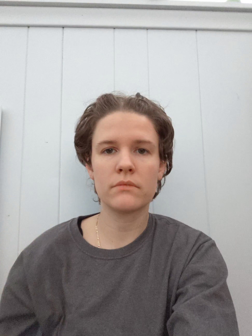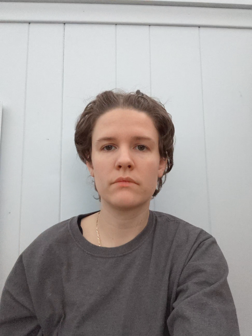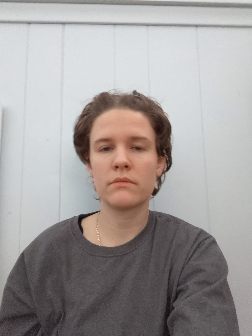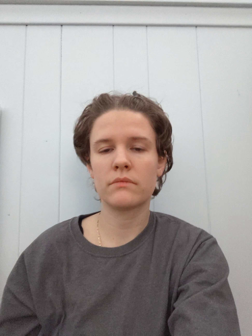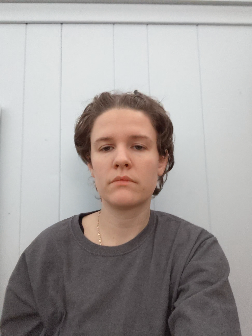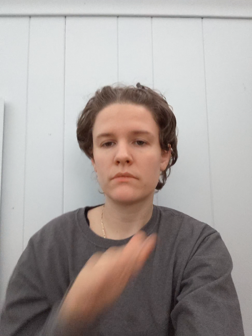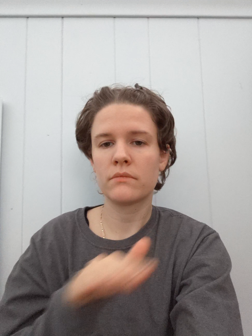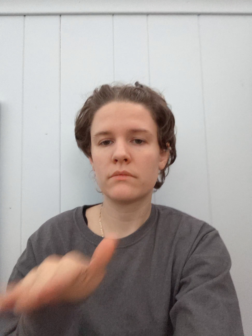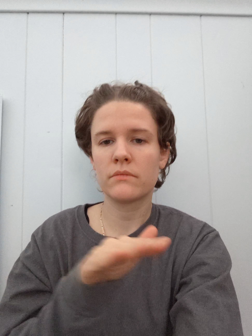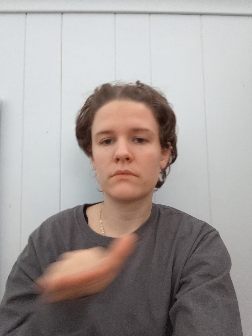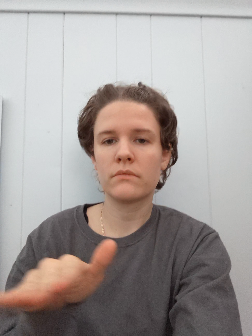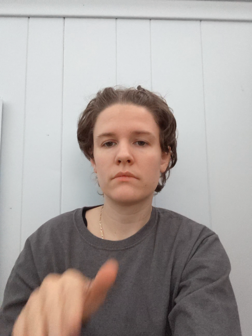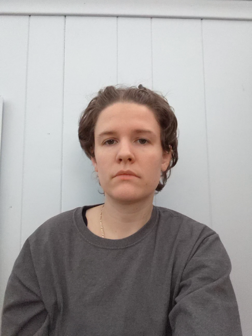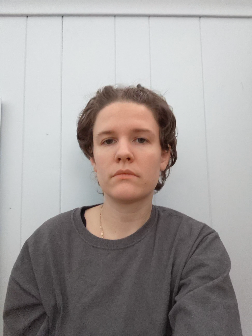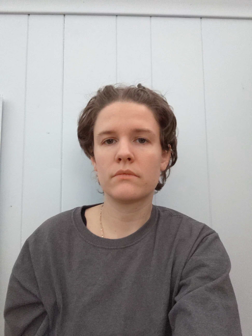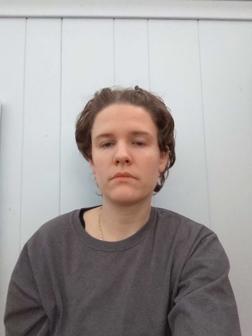clean